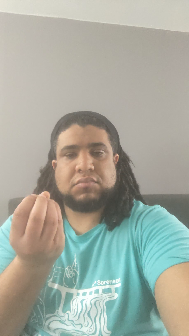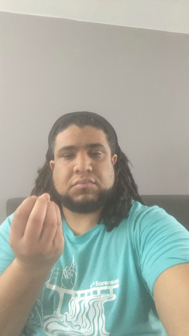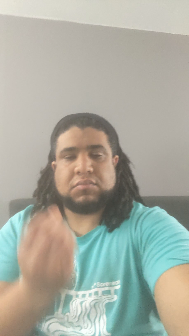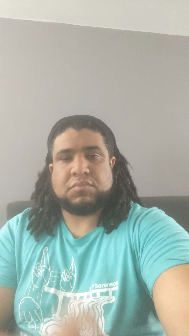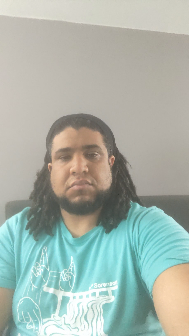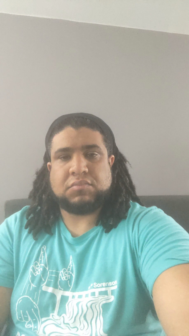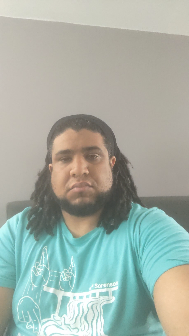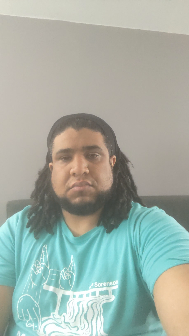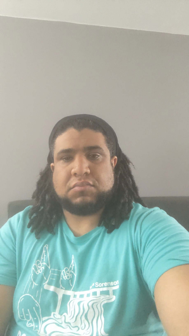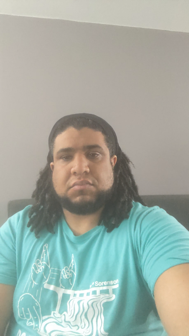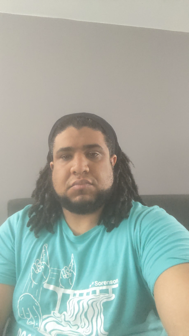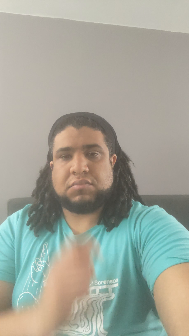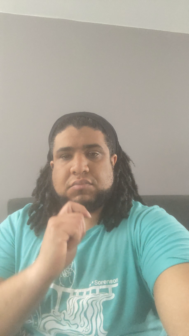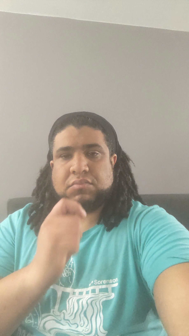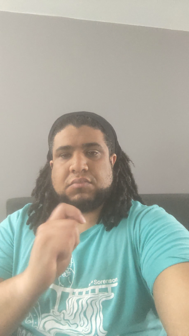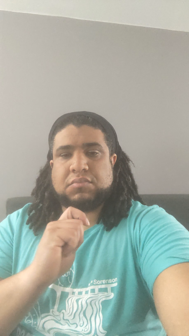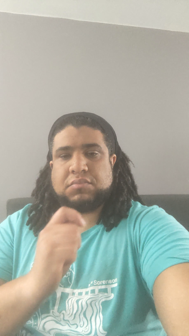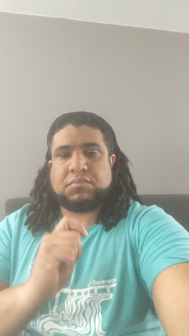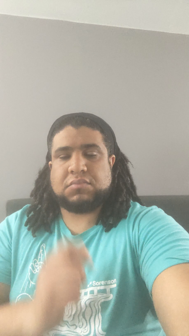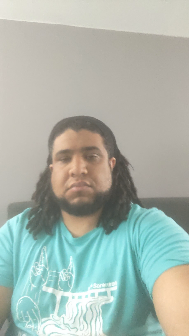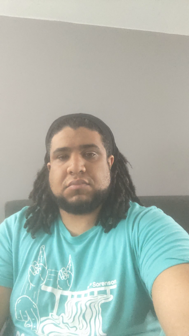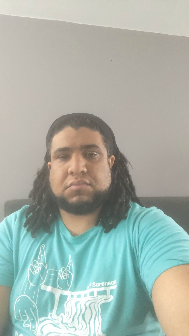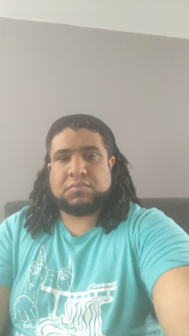popsicle